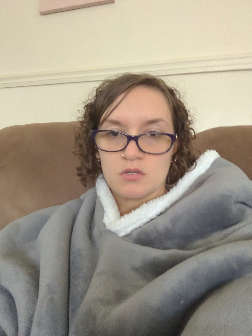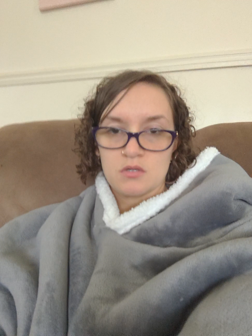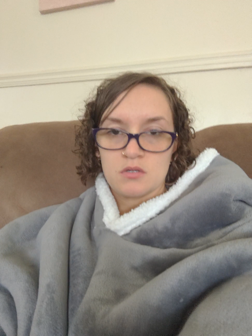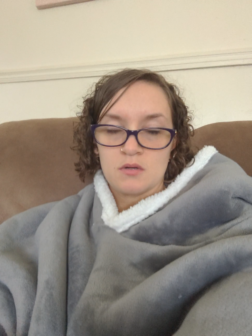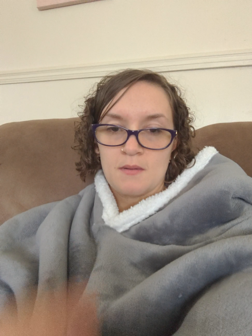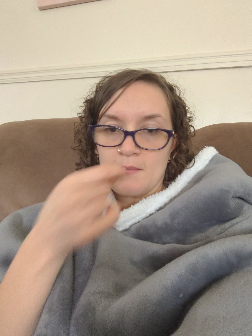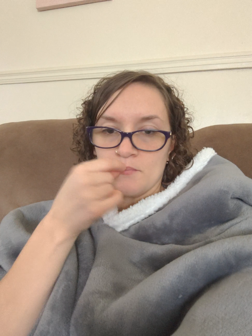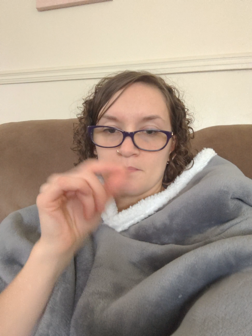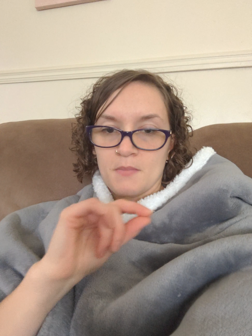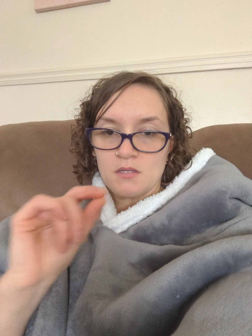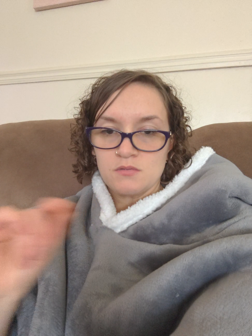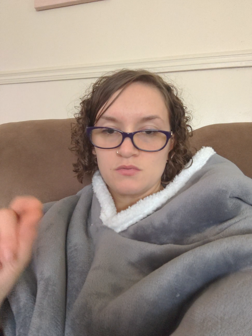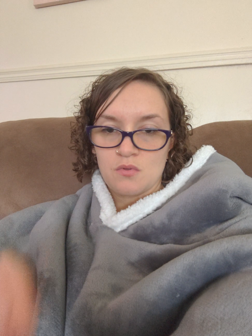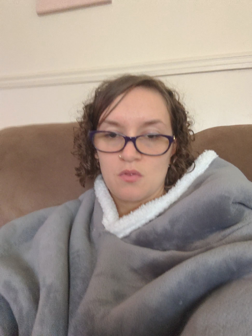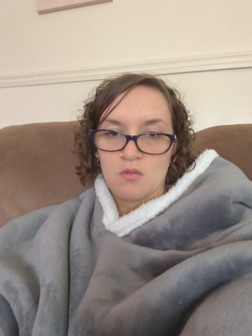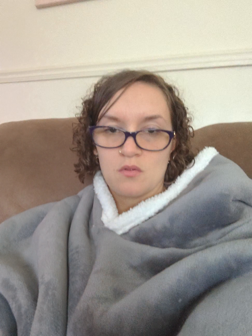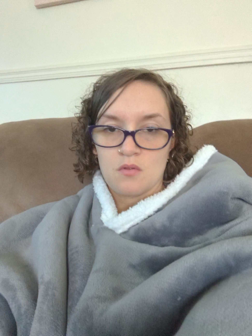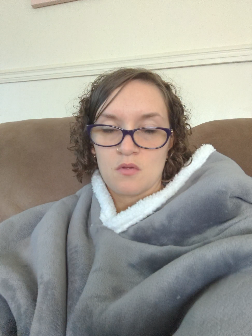pencil